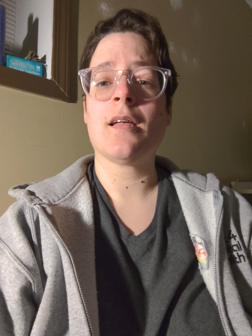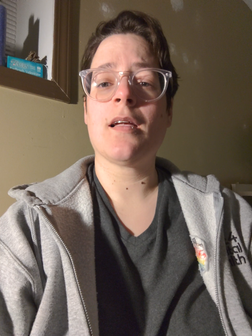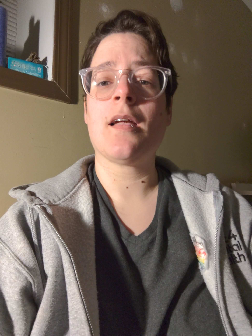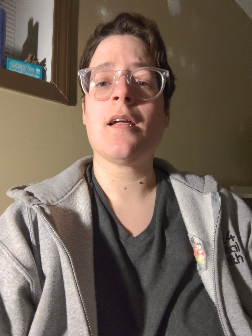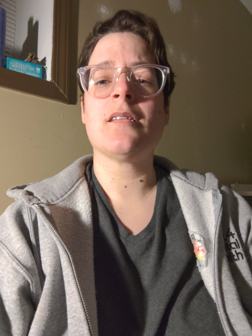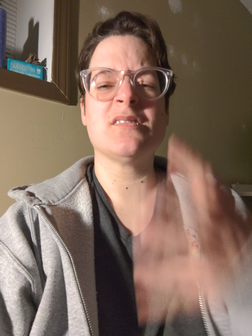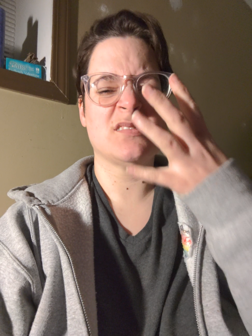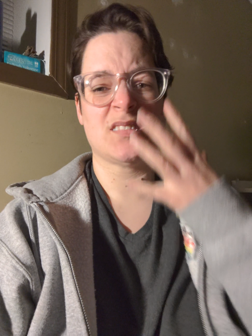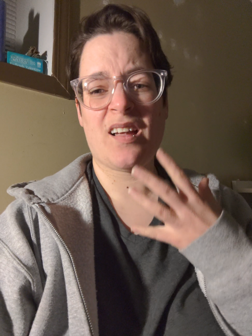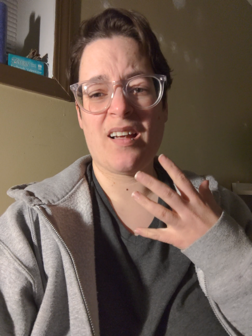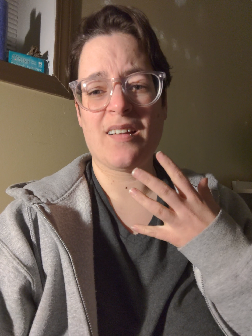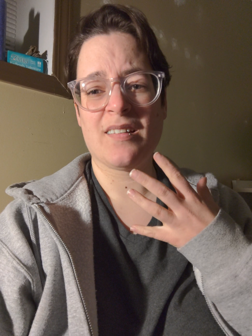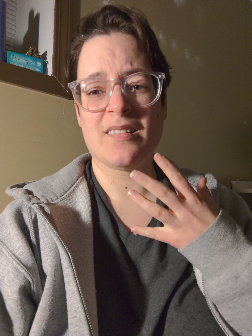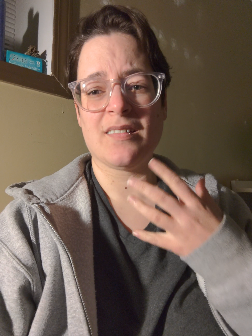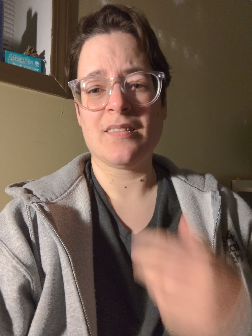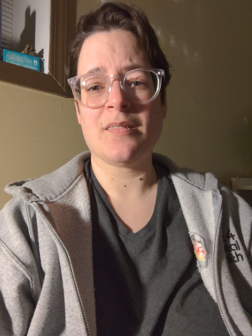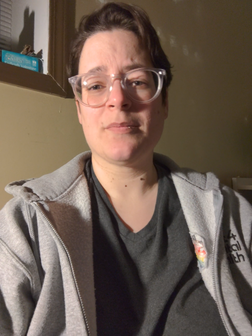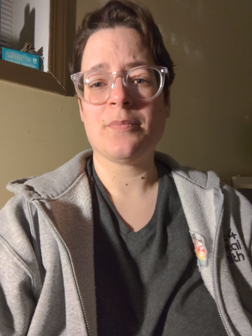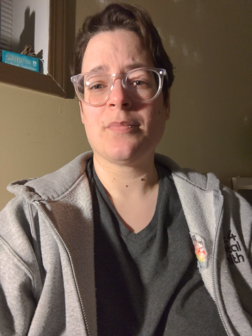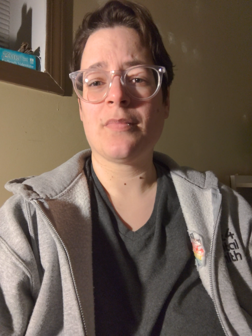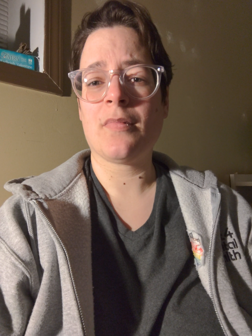sad